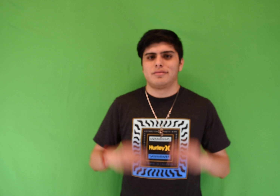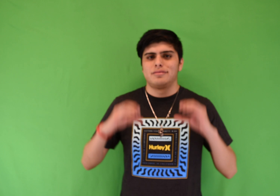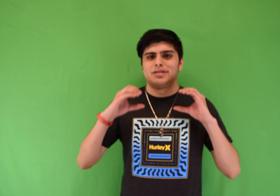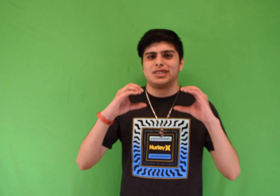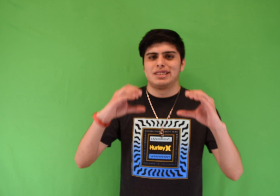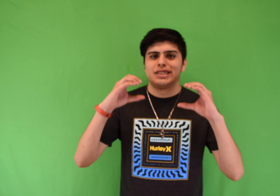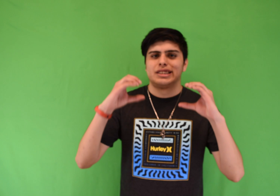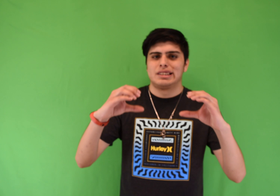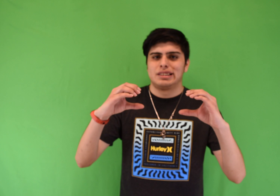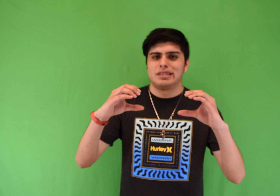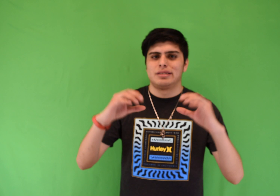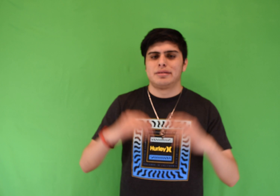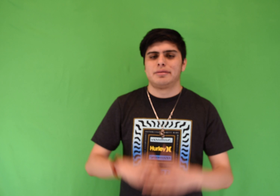cuidar